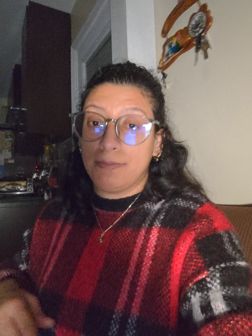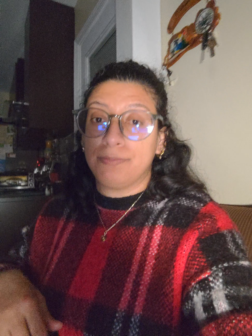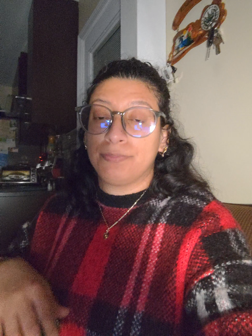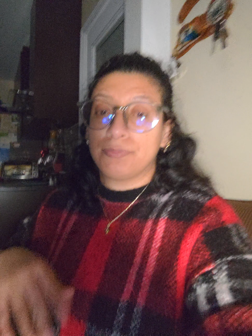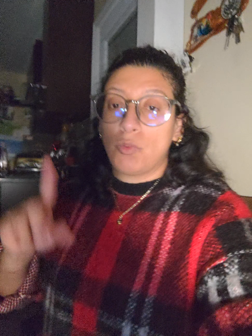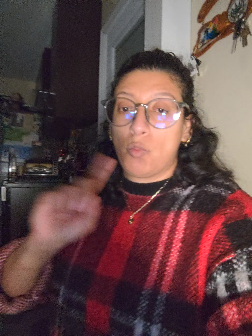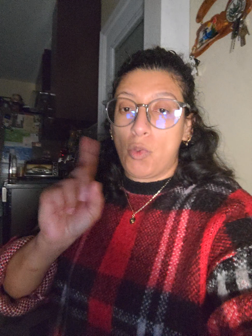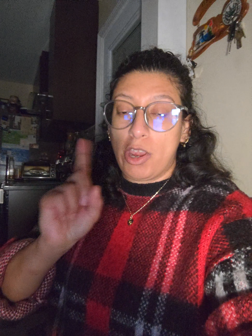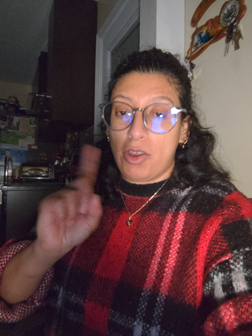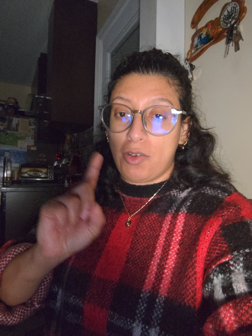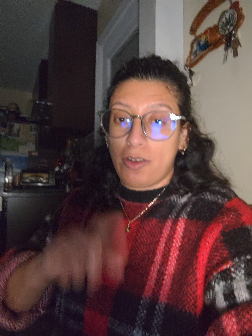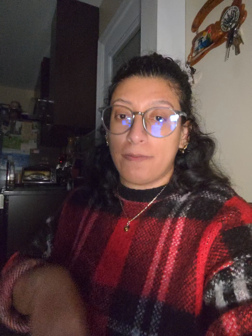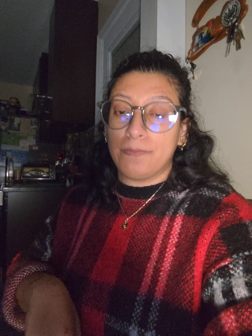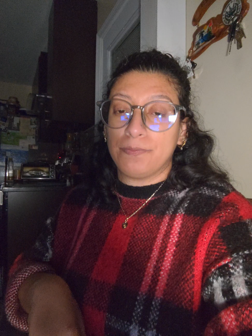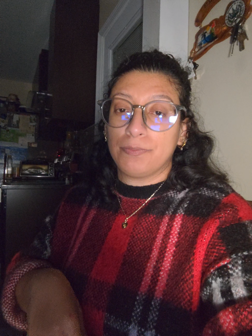where